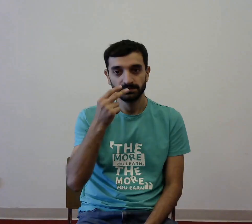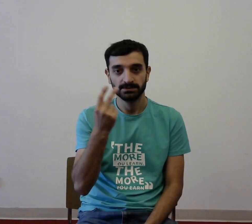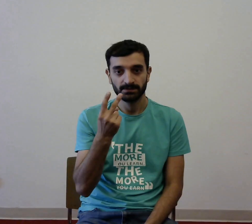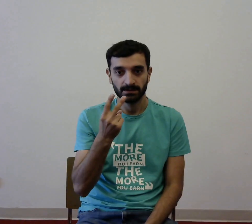2